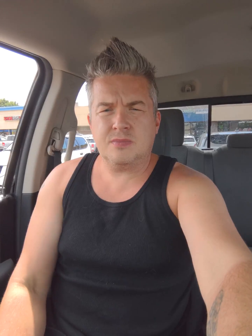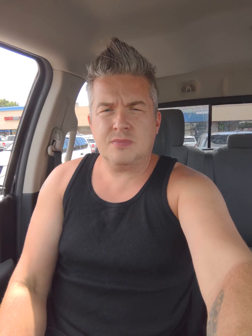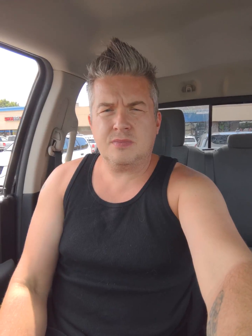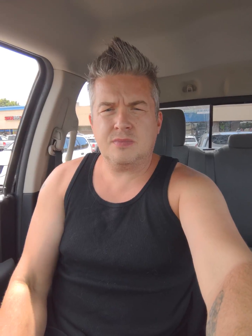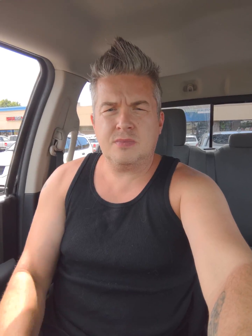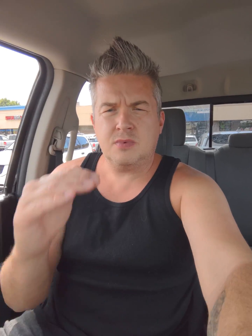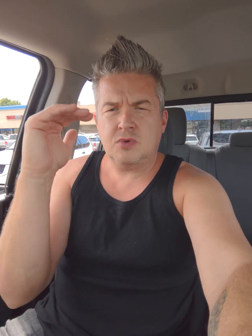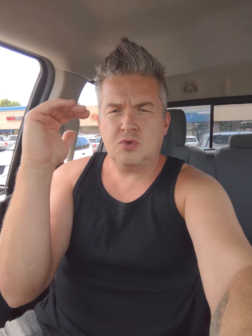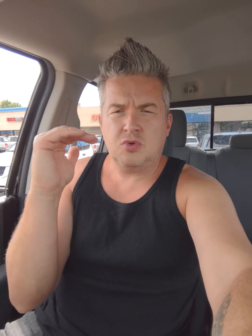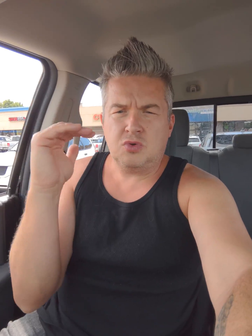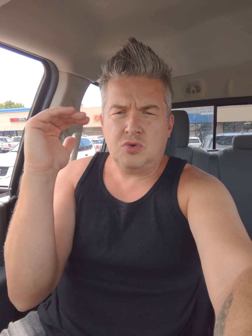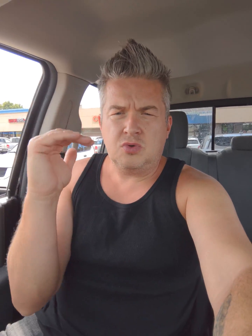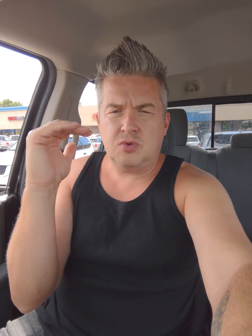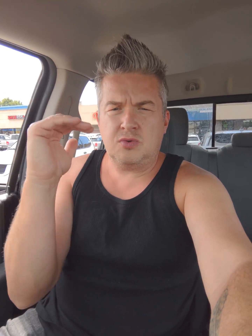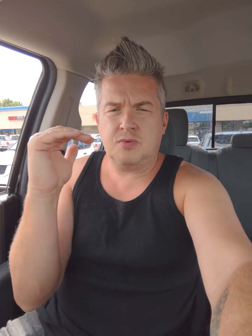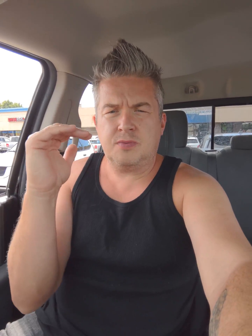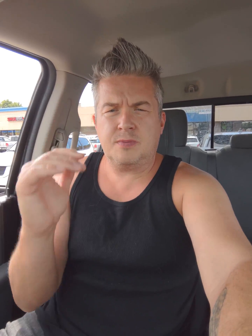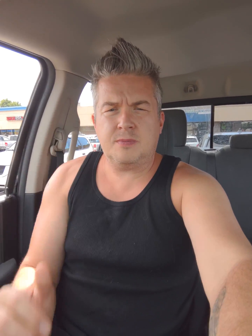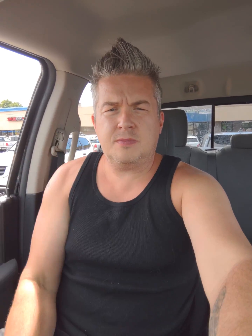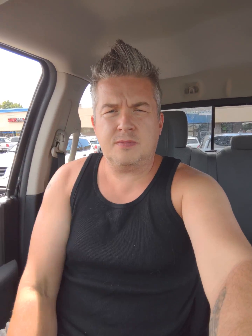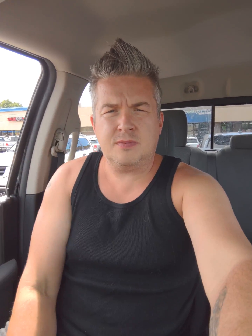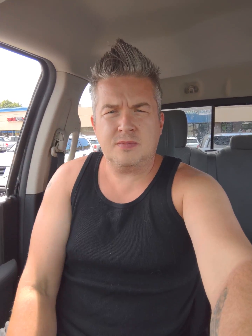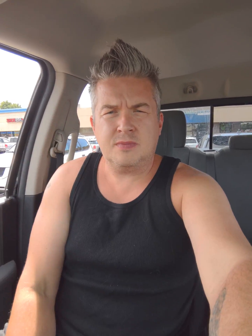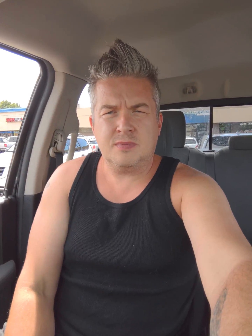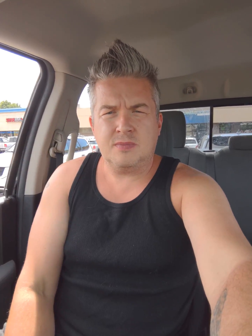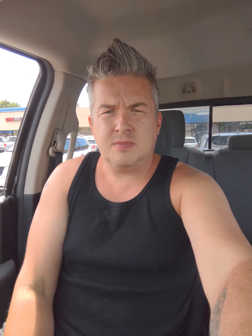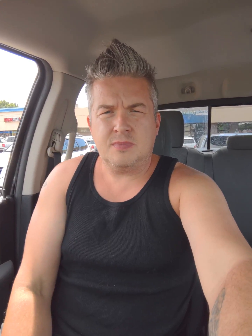short